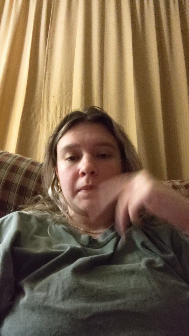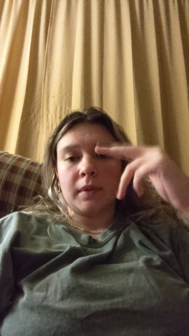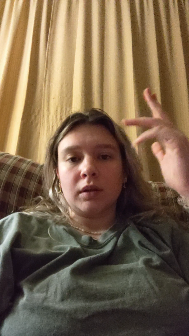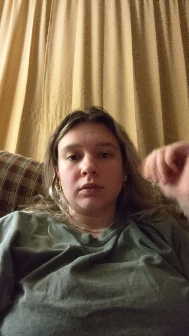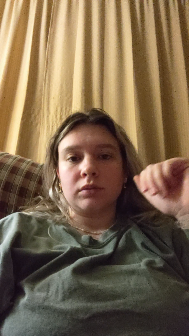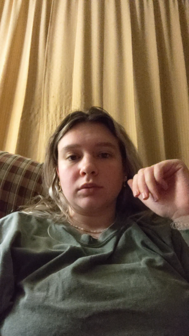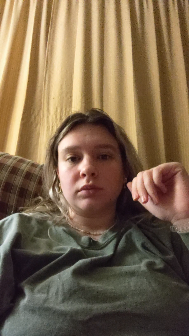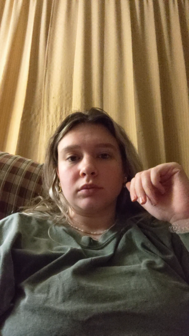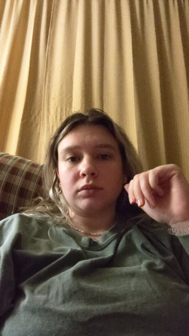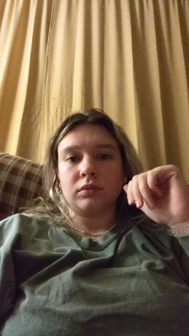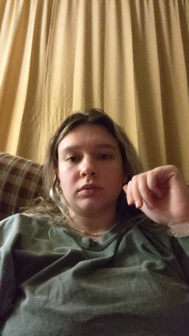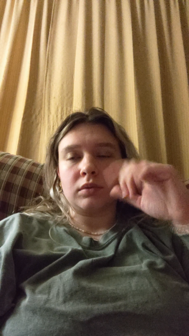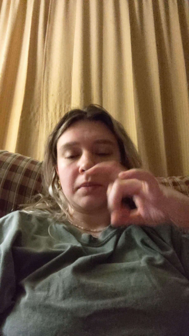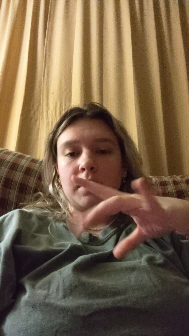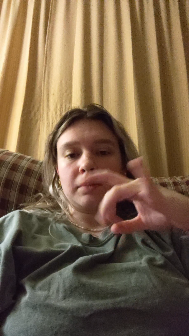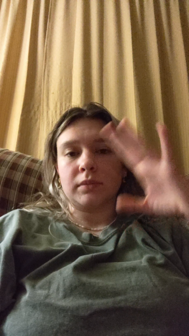pumpkin